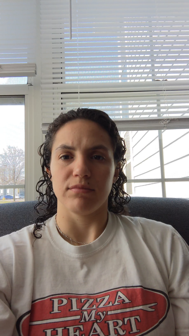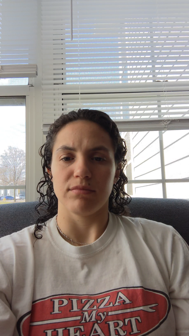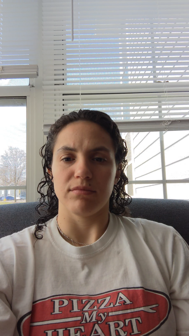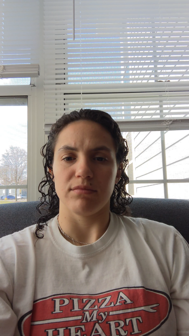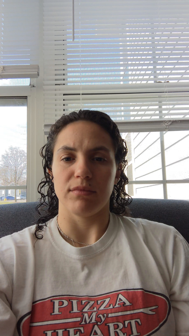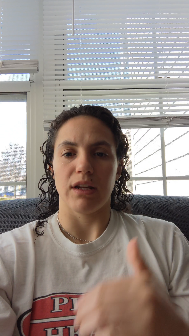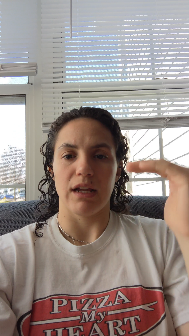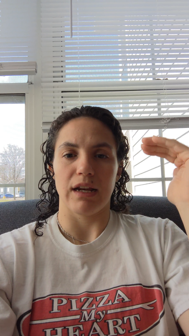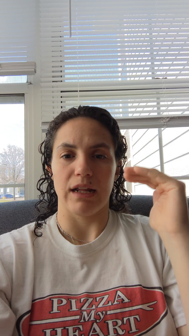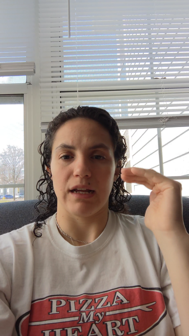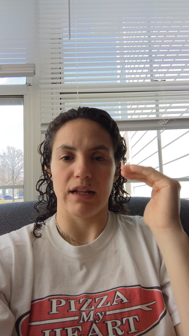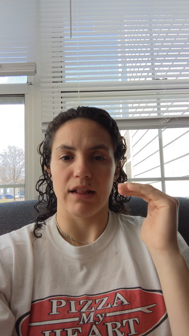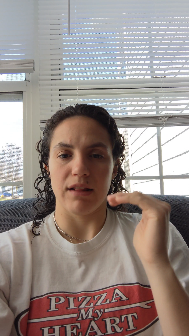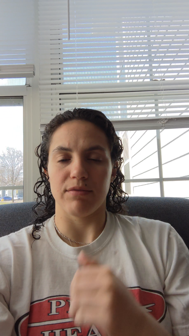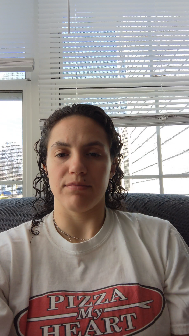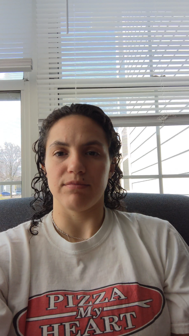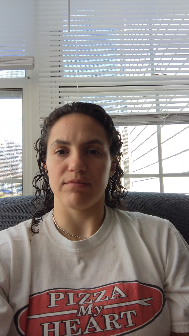little